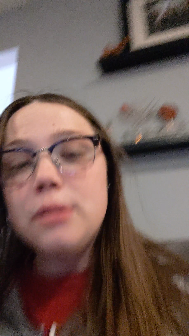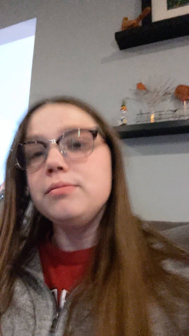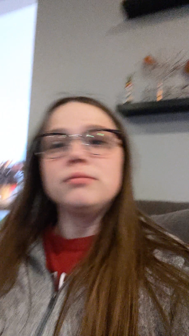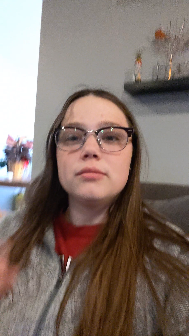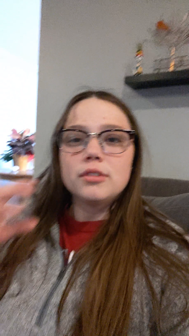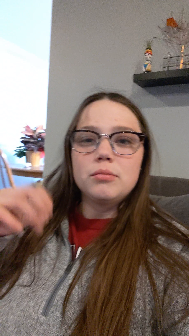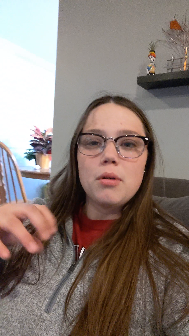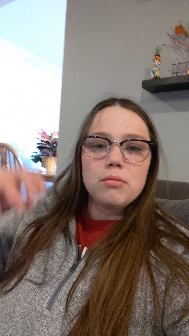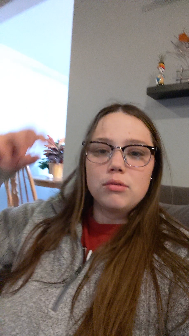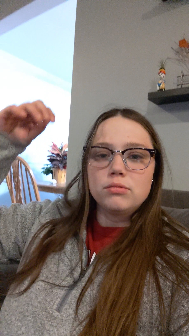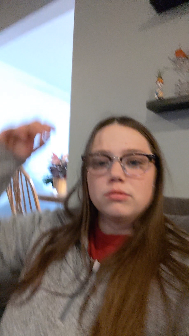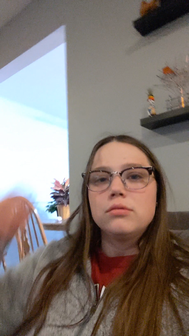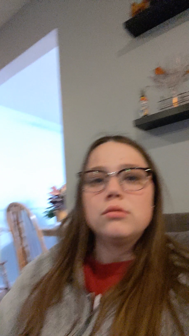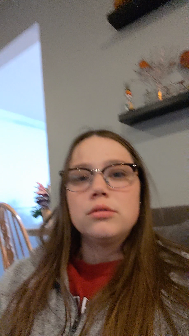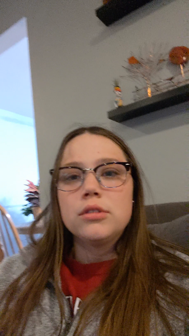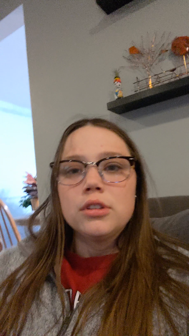bubbles